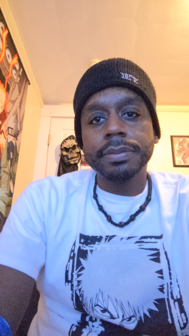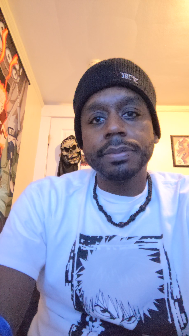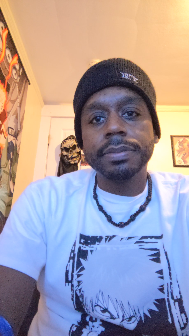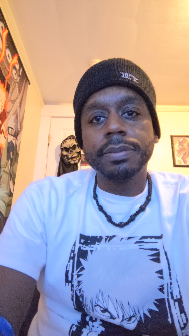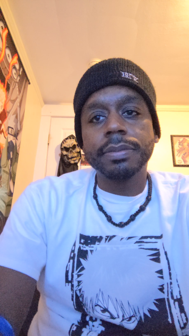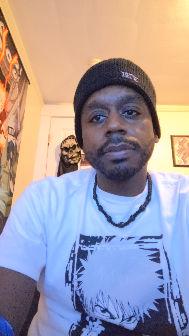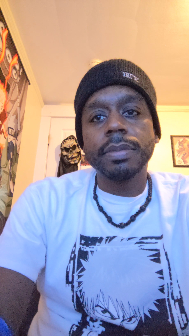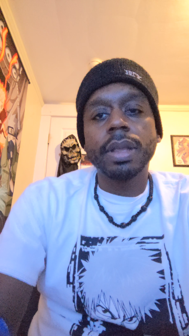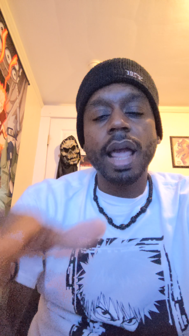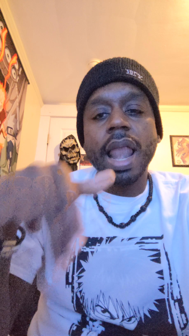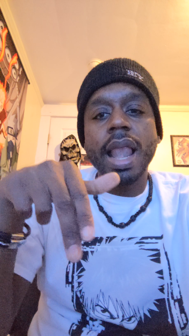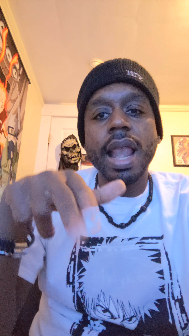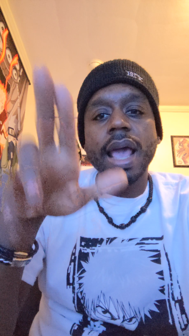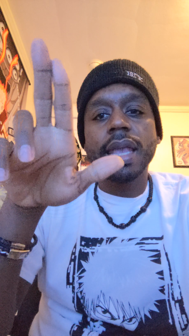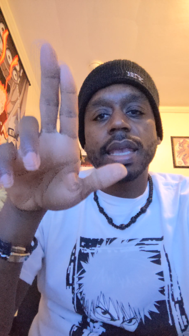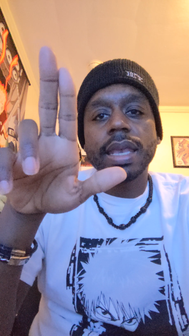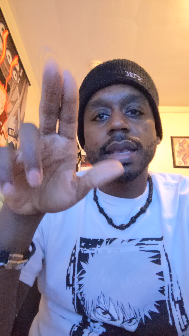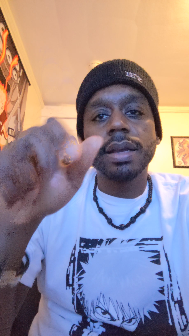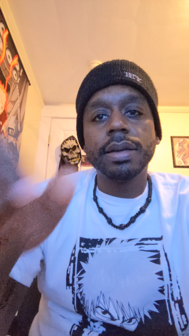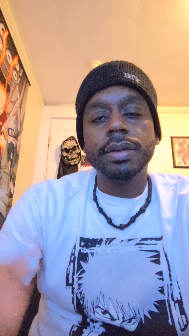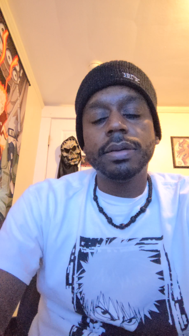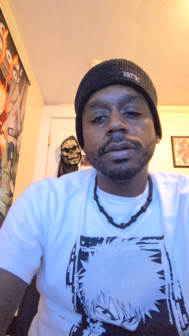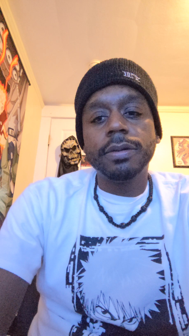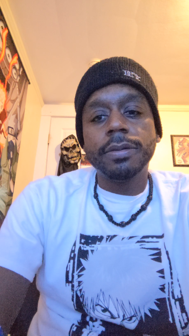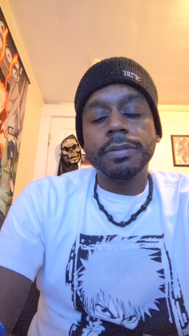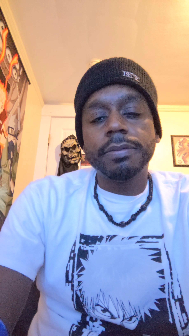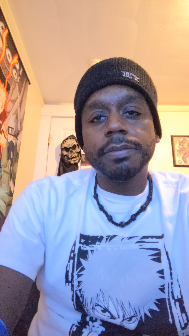lick